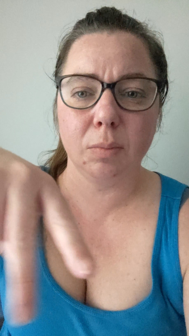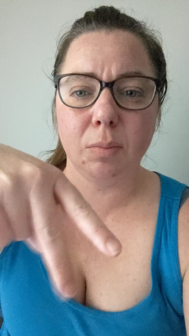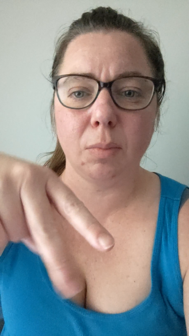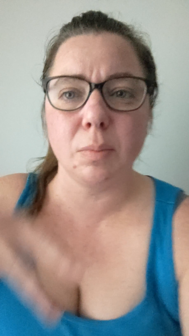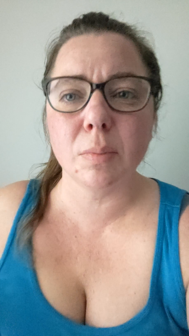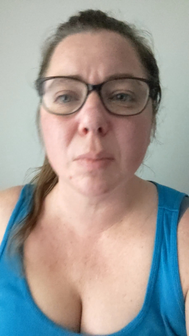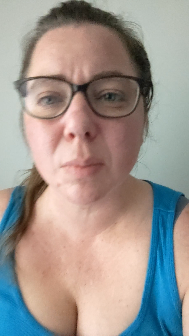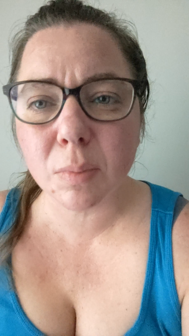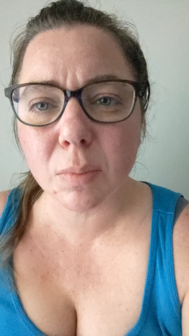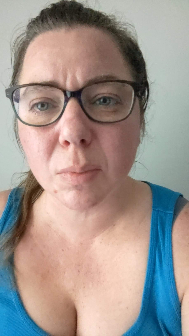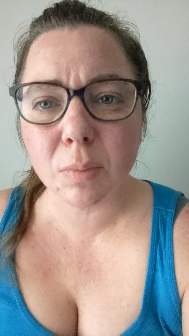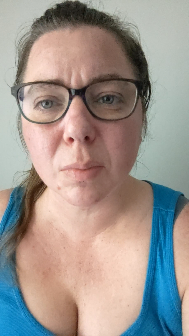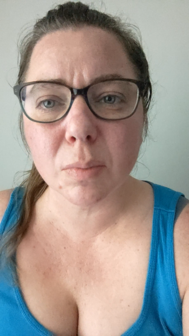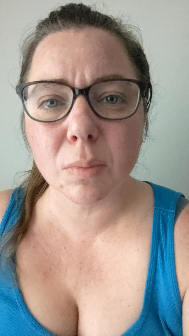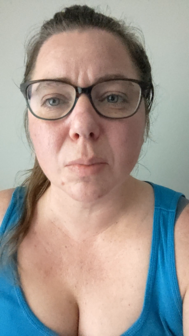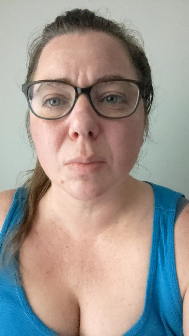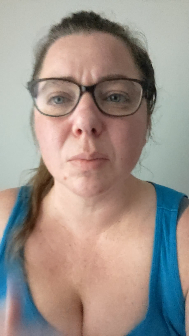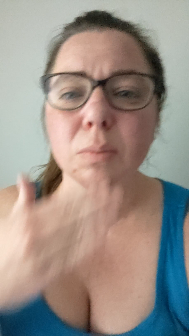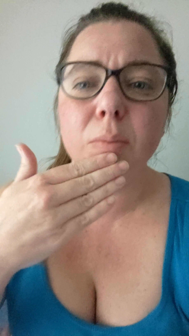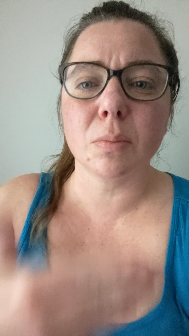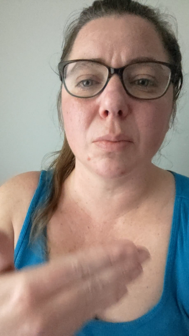good